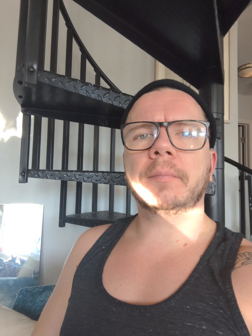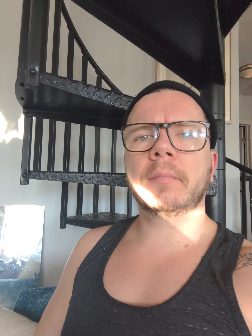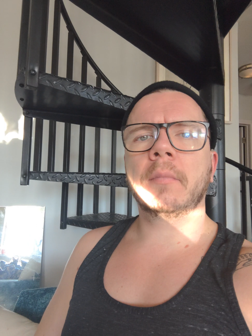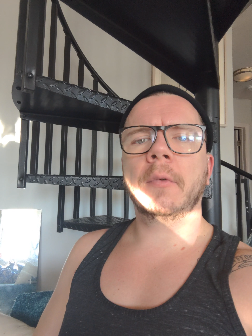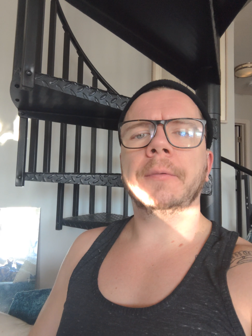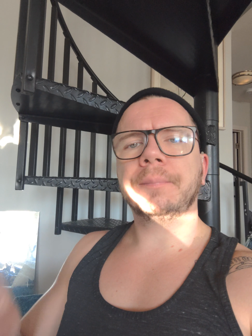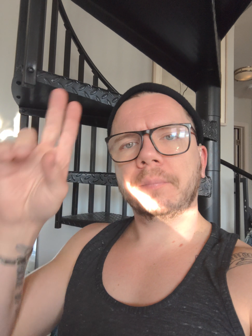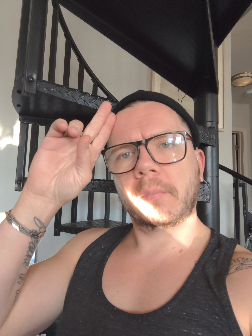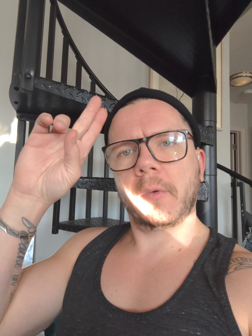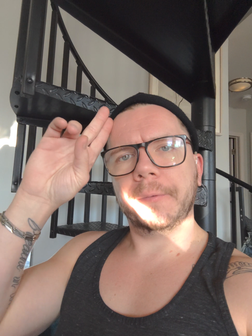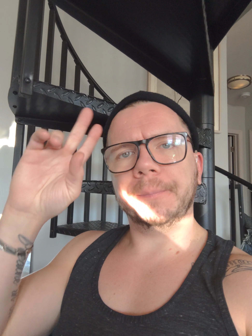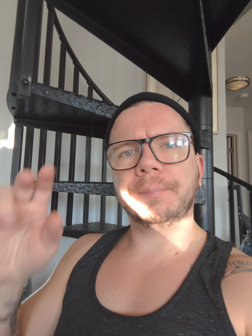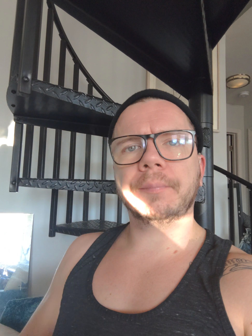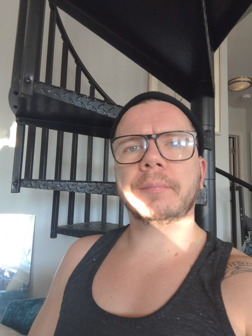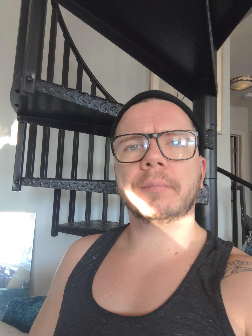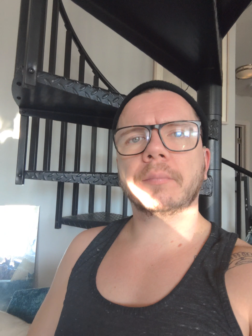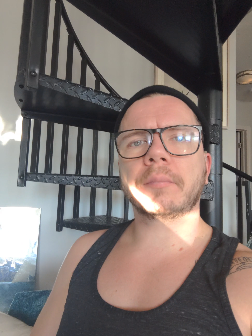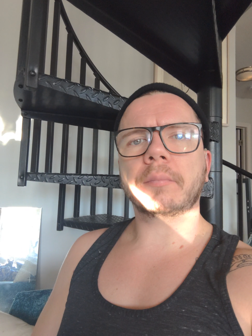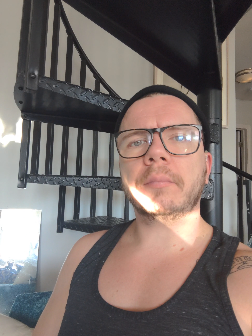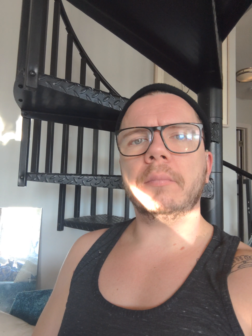uncle